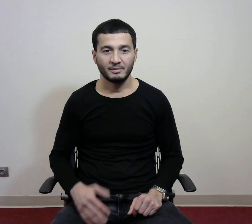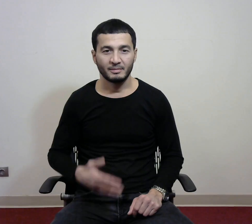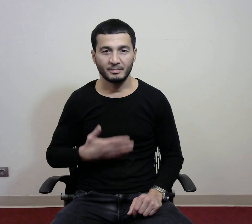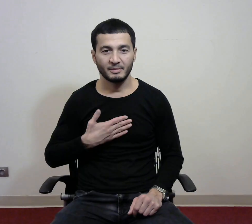mən